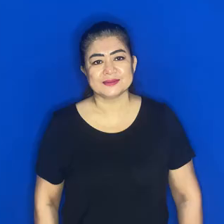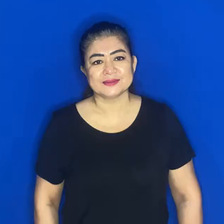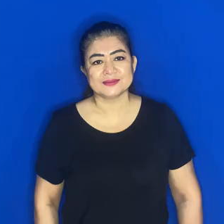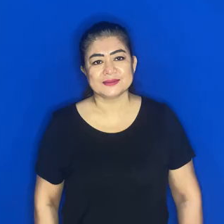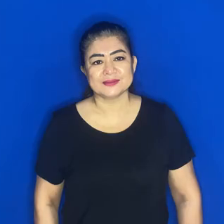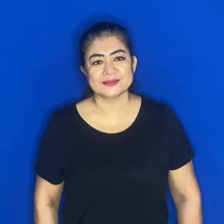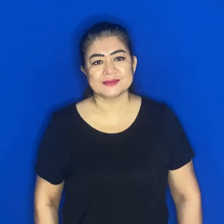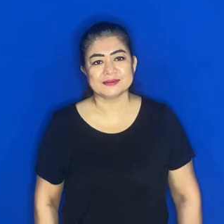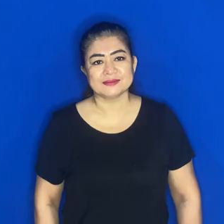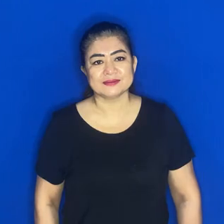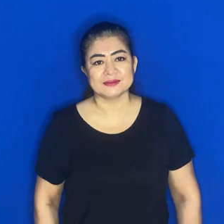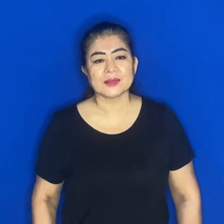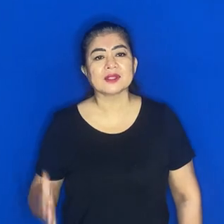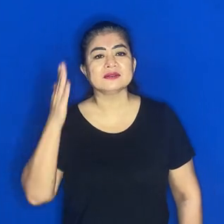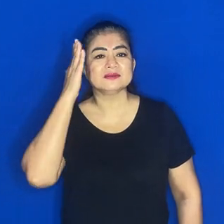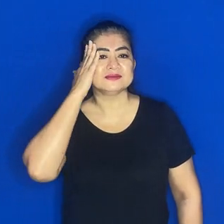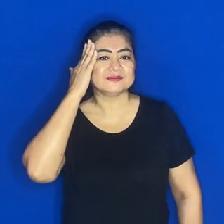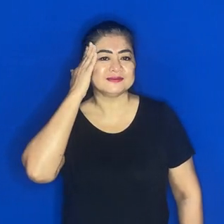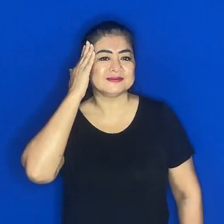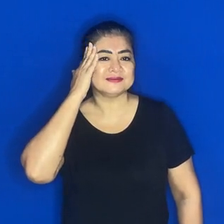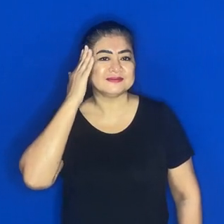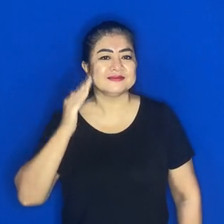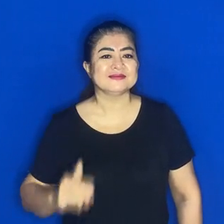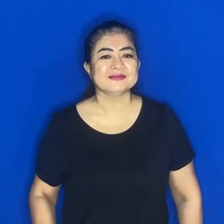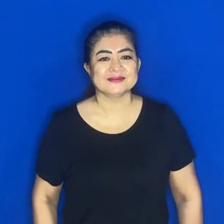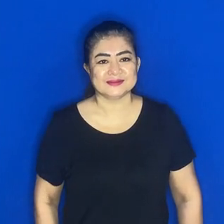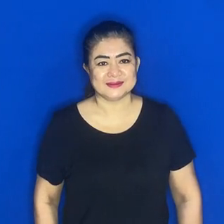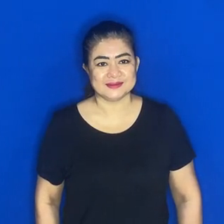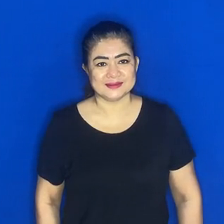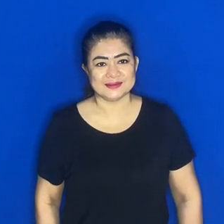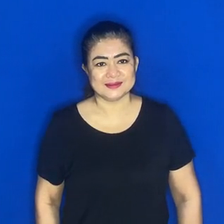know